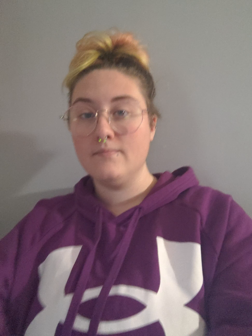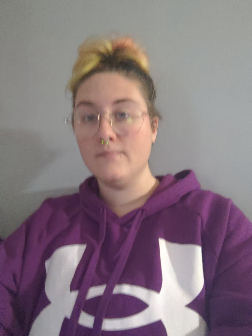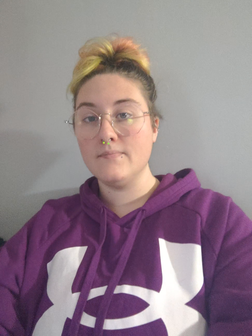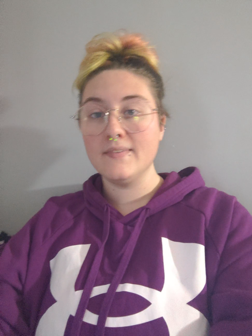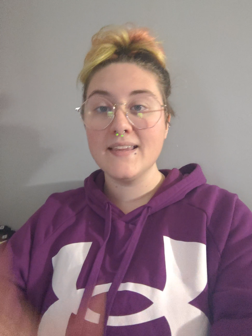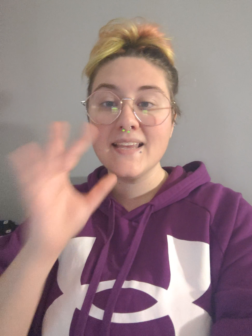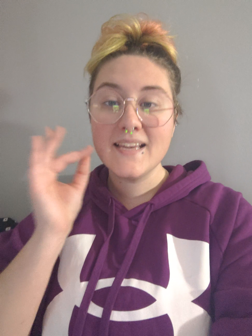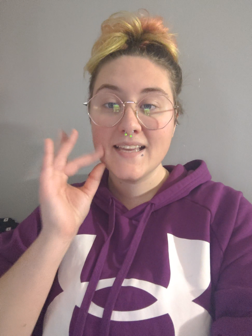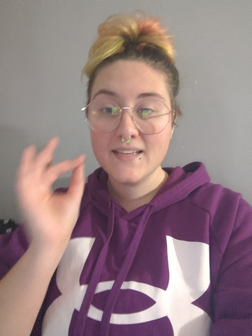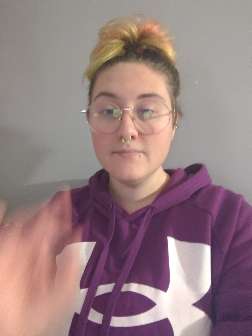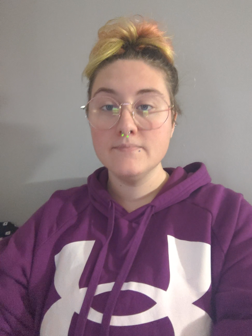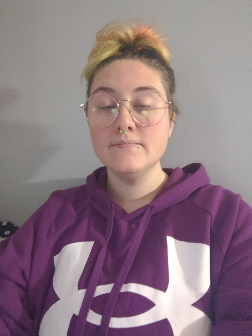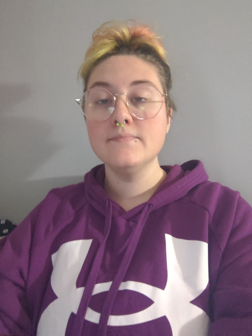kitty